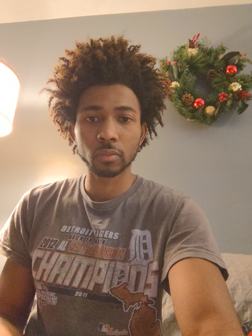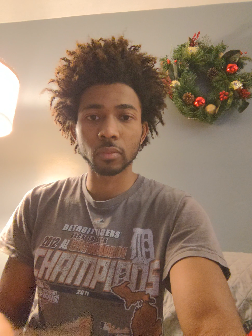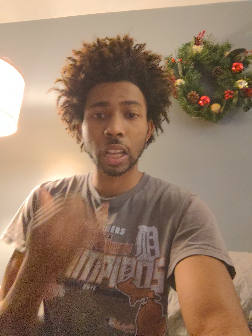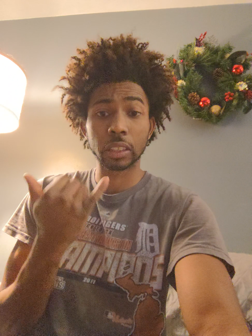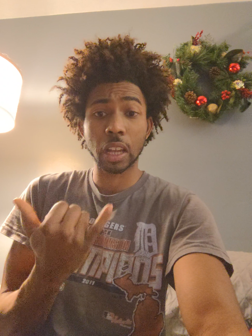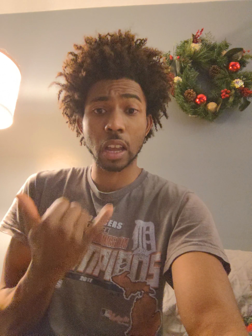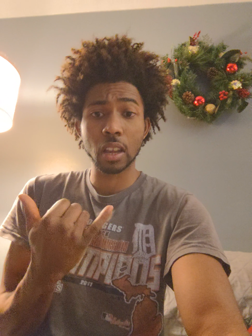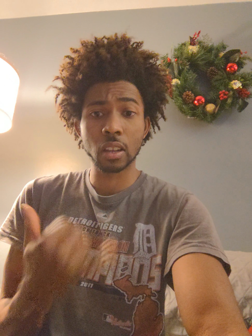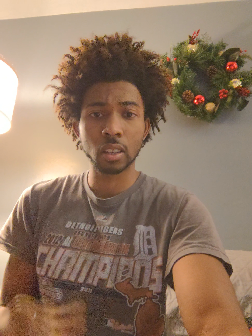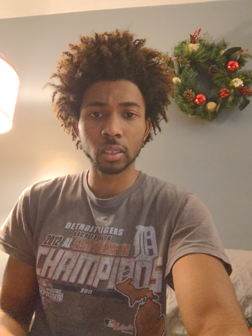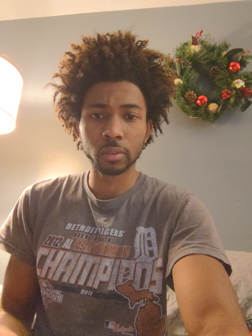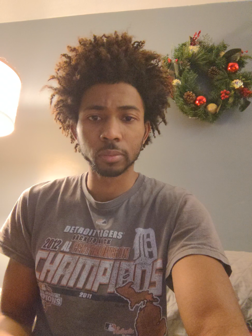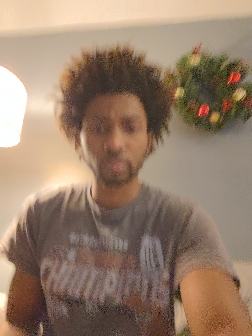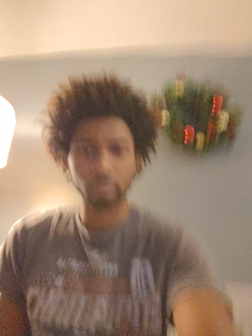now